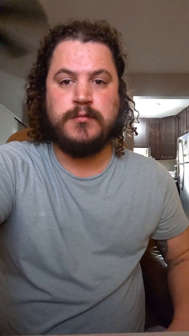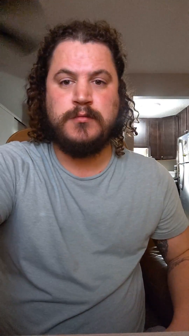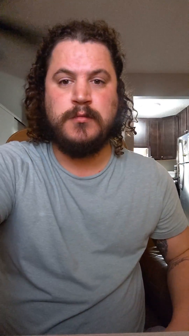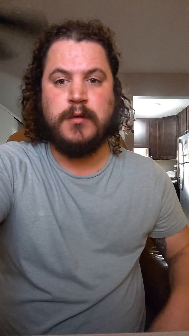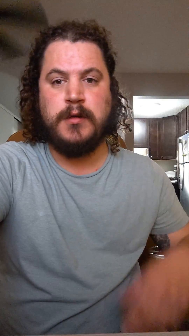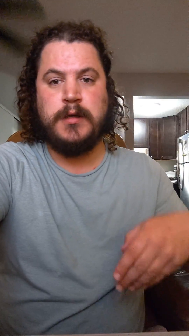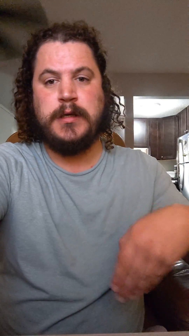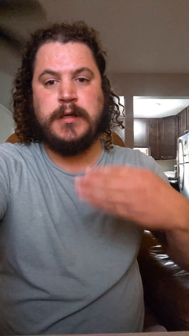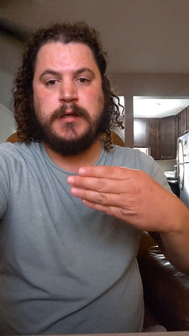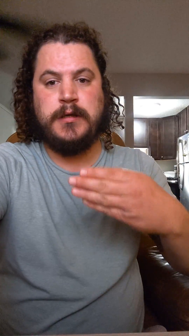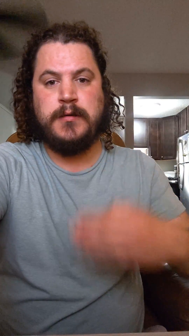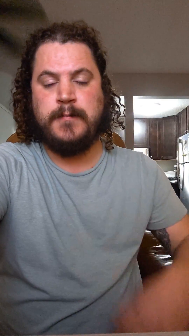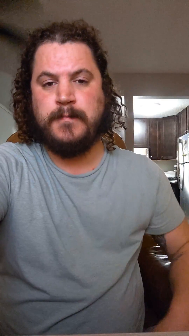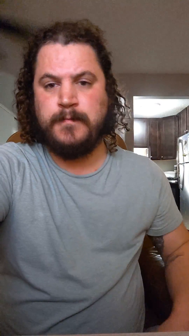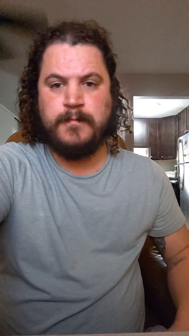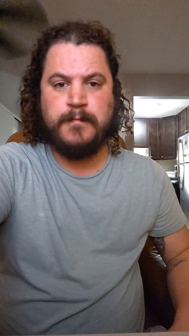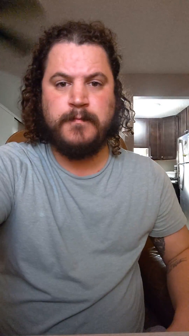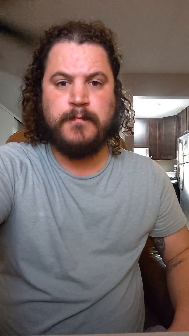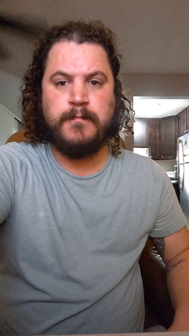kick